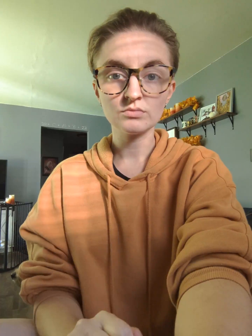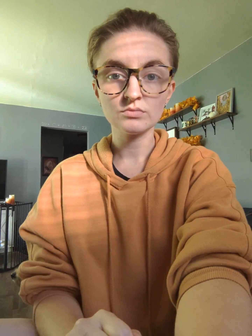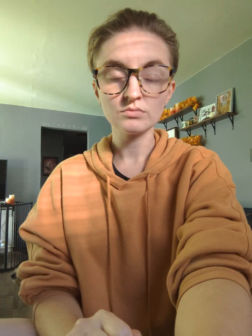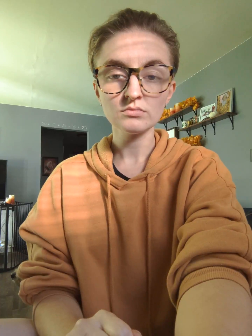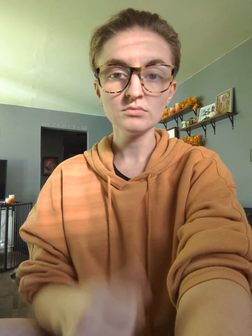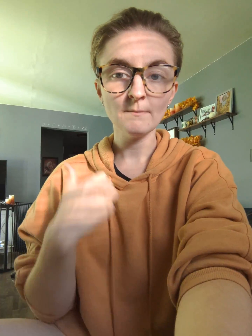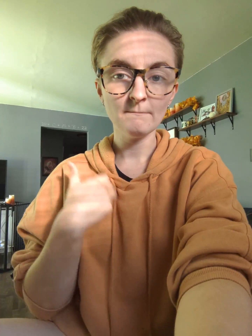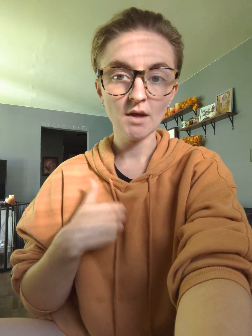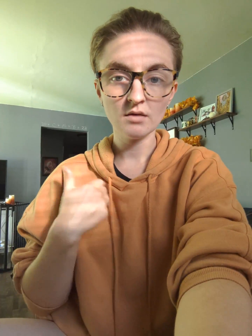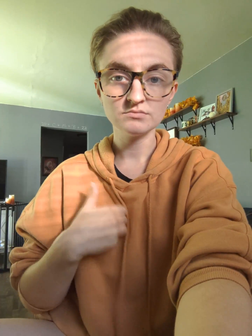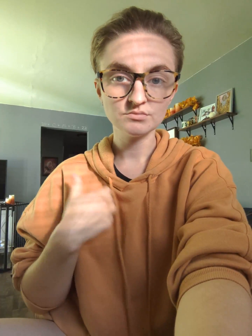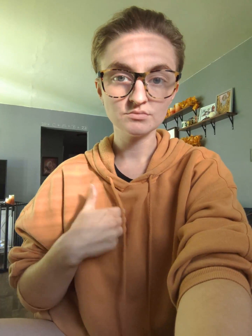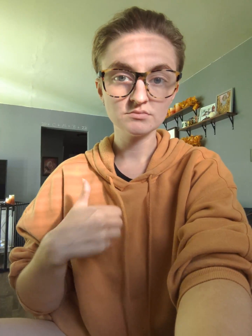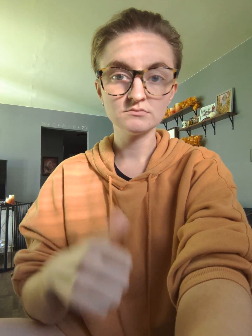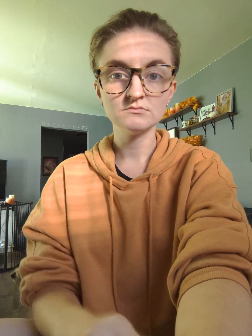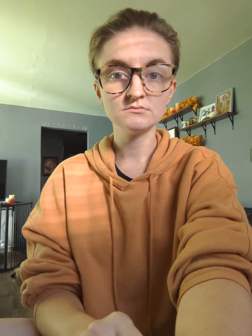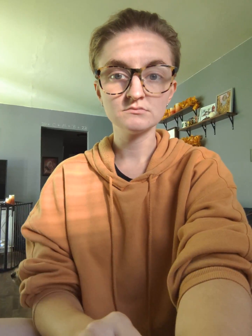bathtub